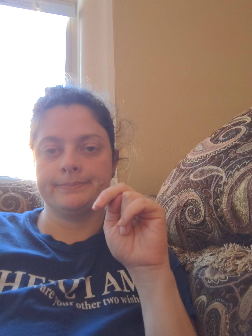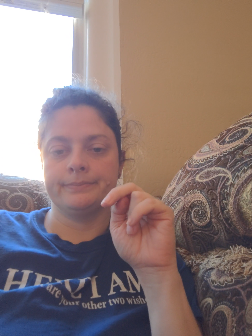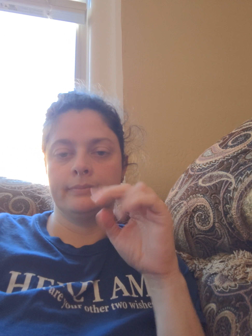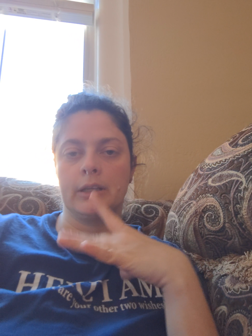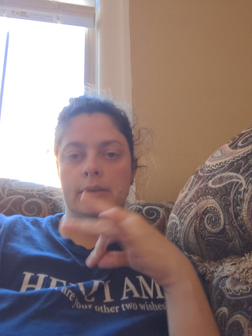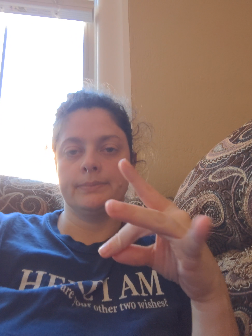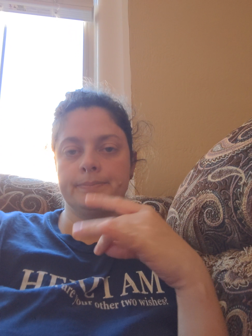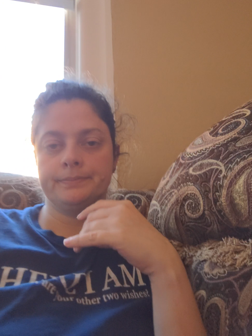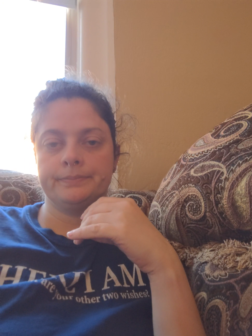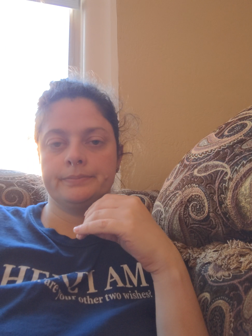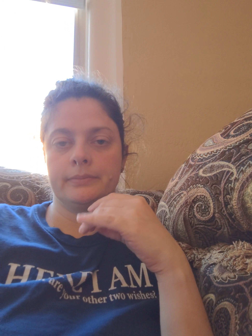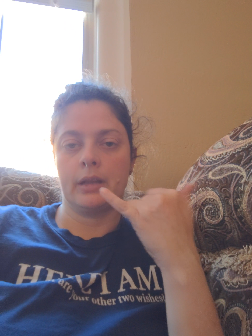like